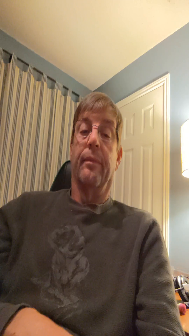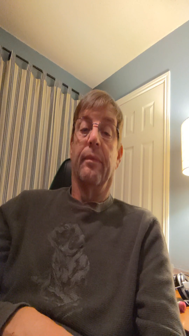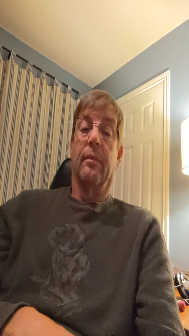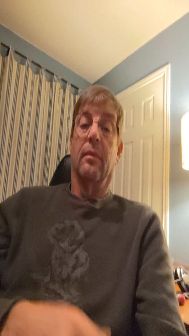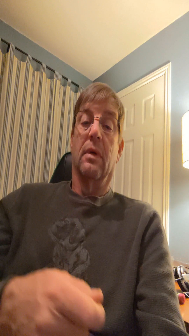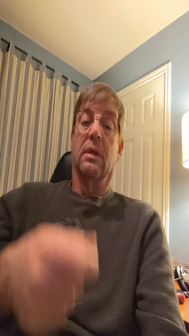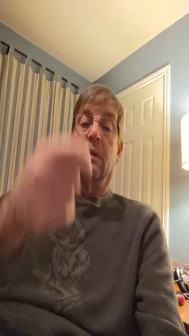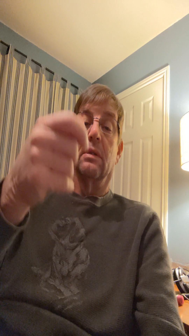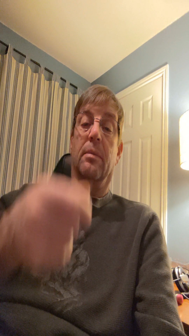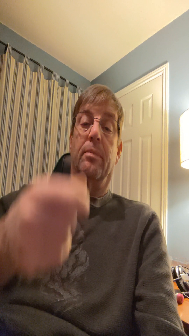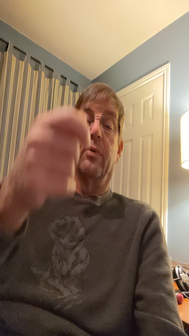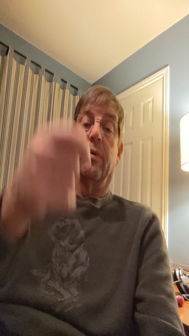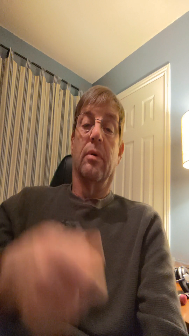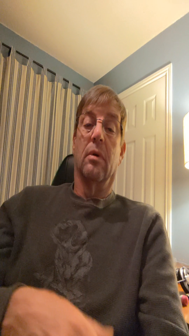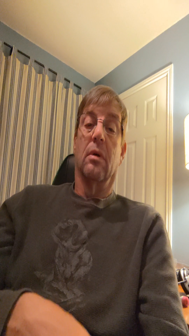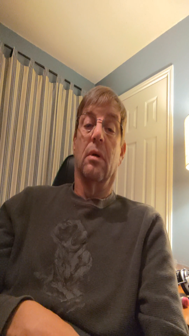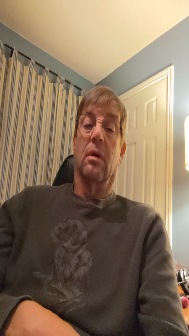zipper